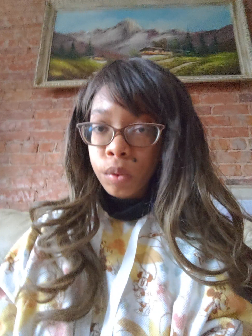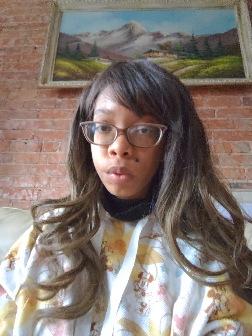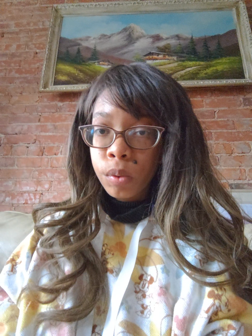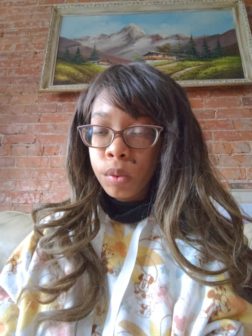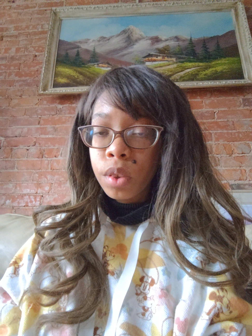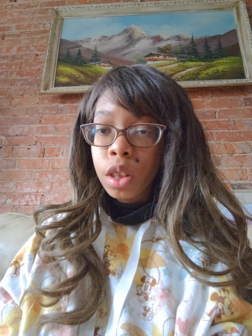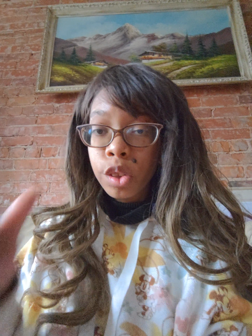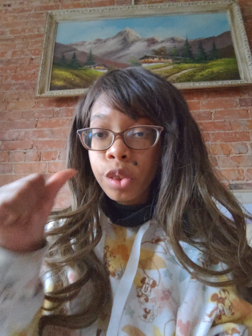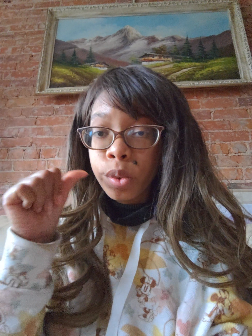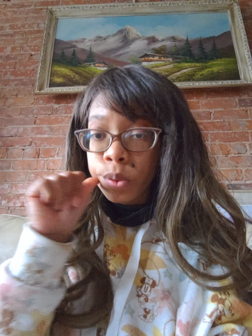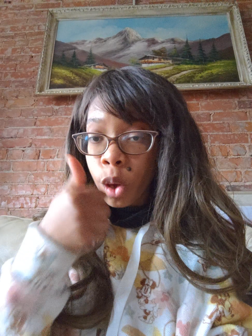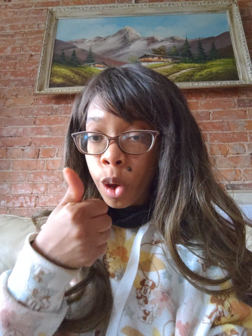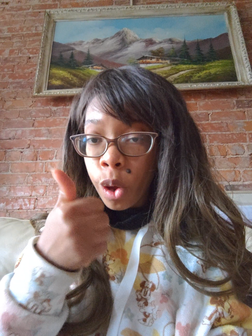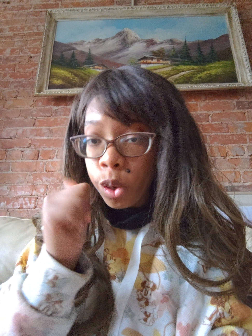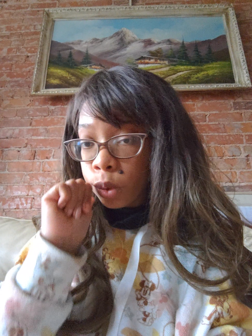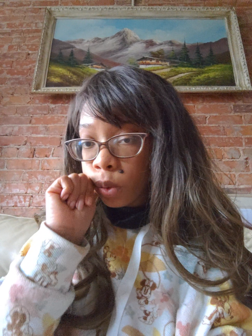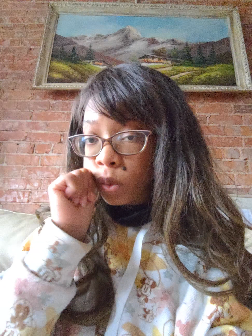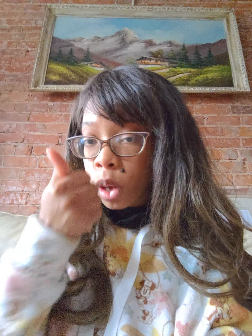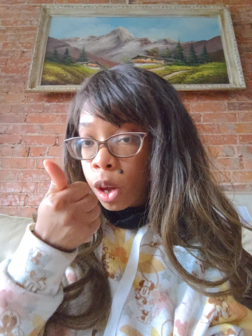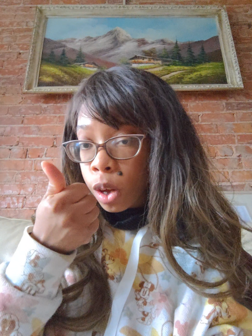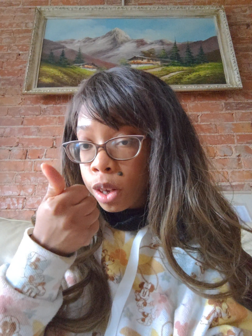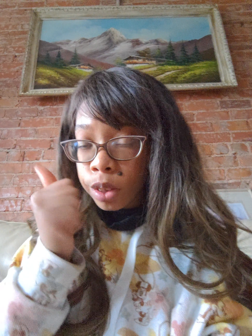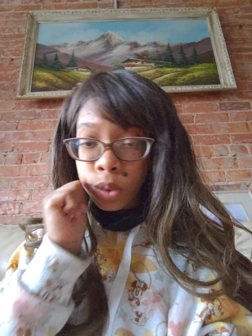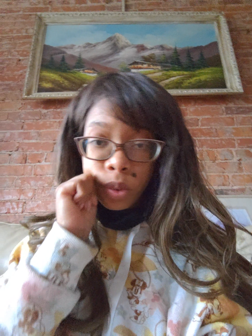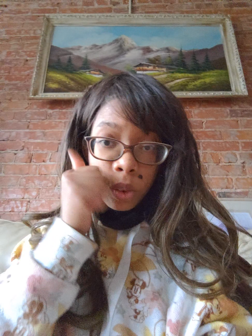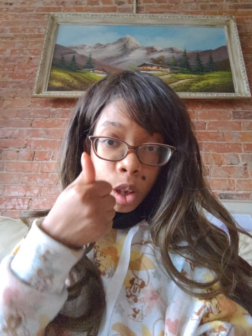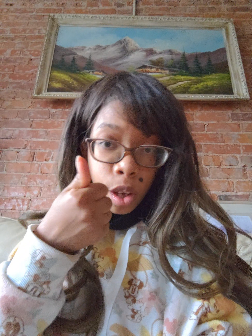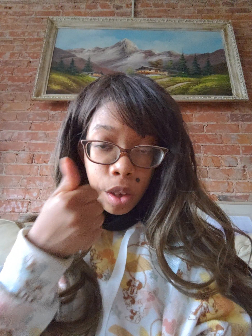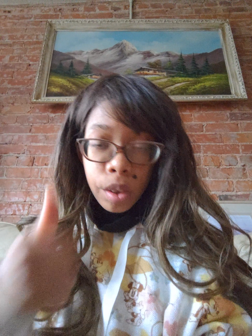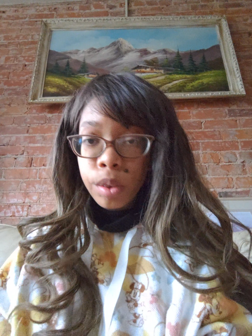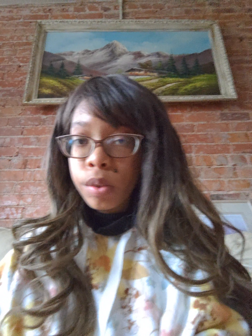tomorrow